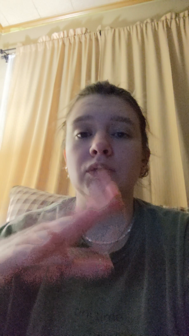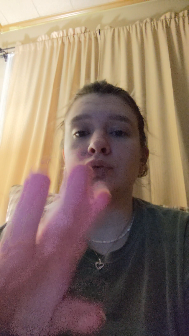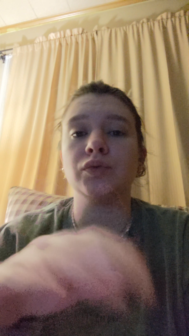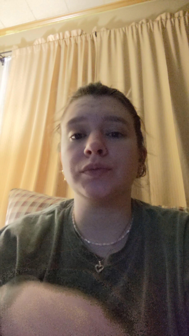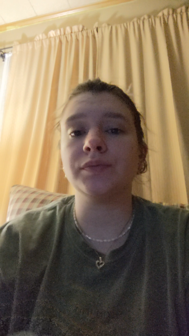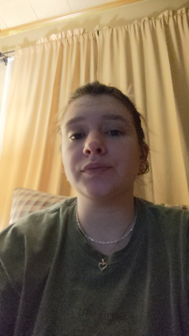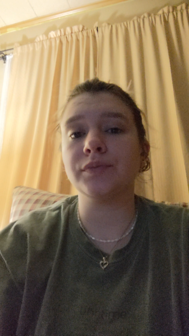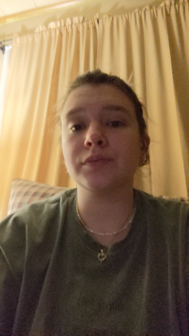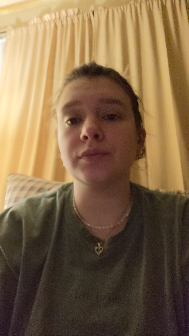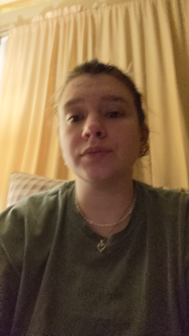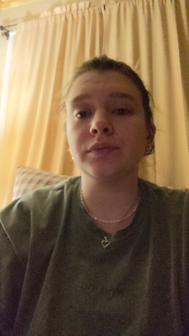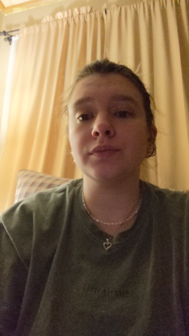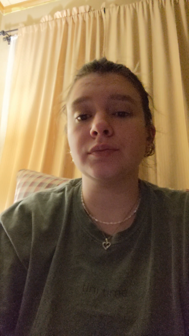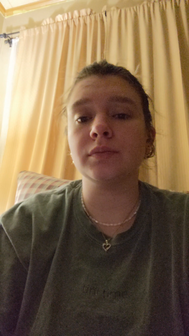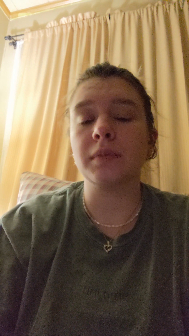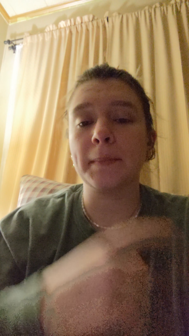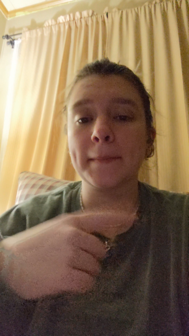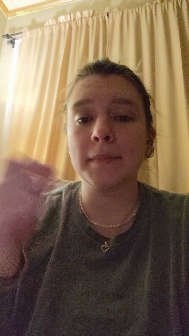but